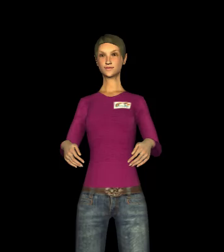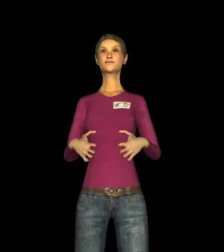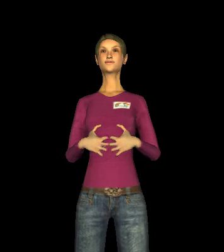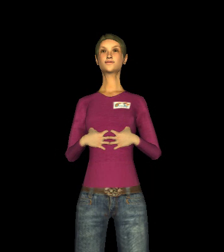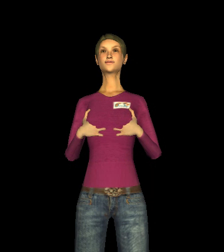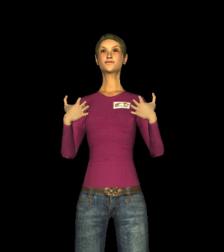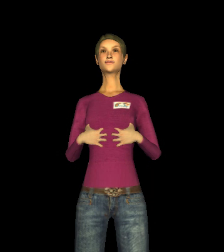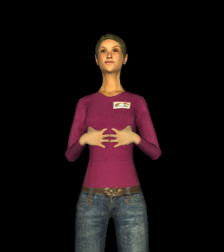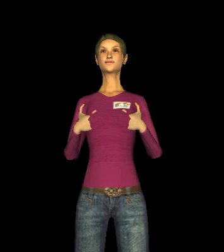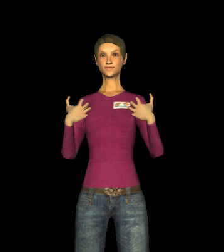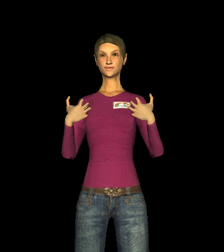غضب